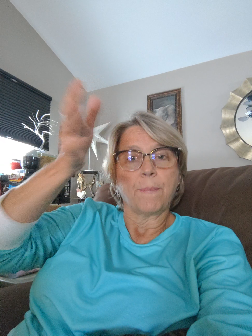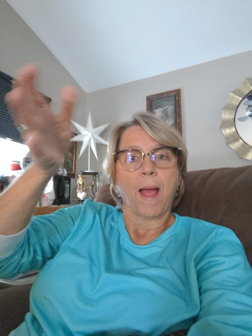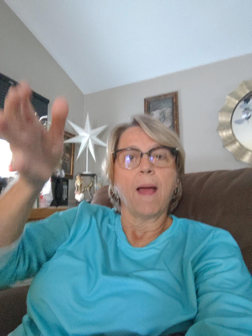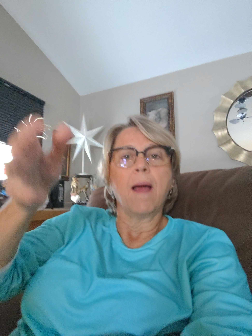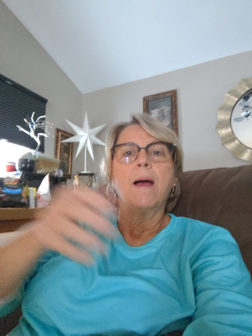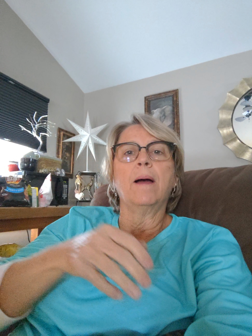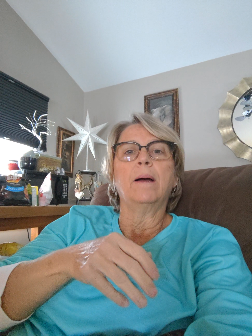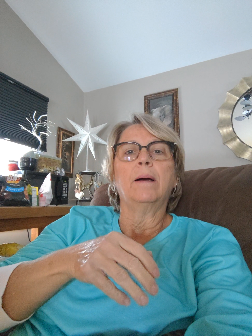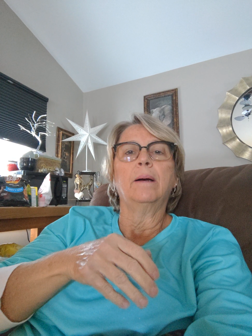grandpa